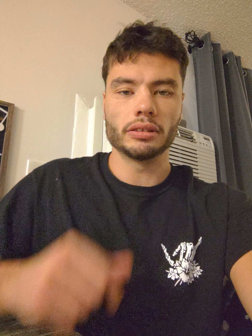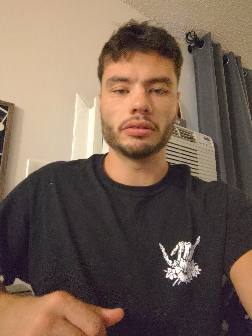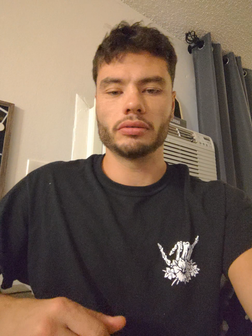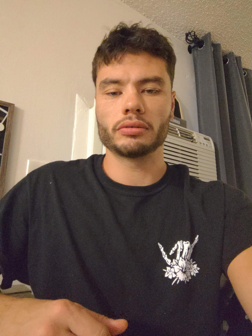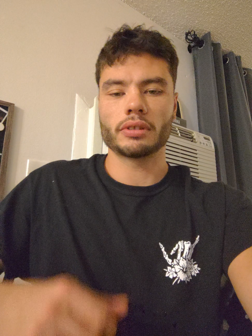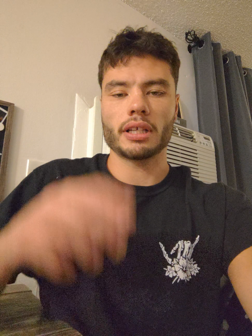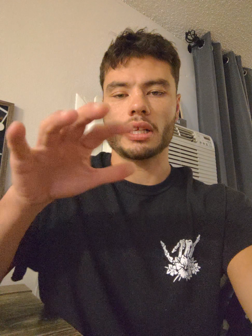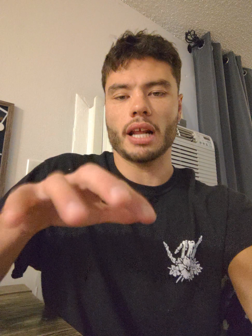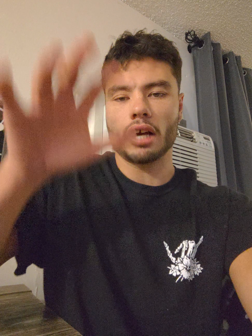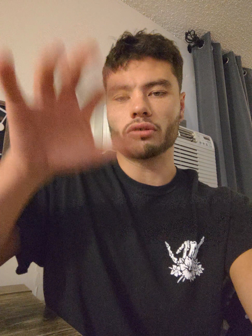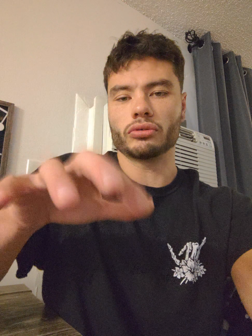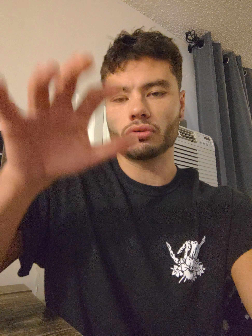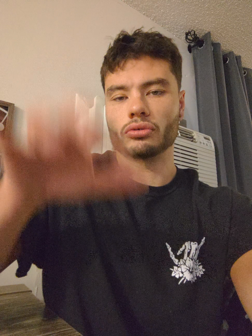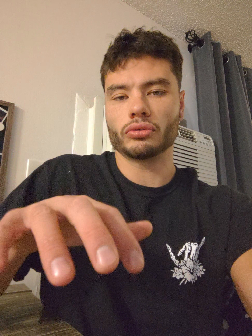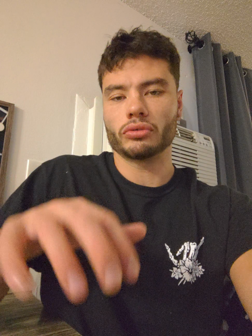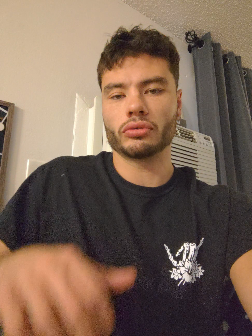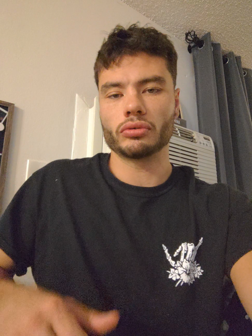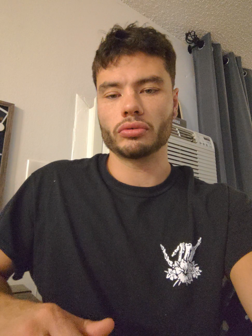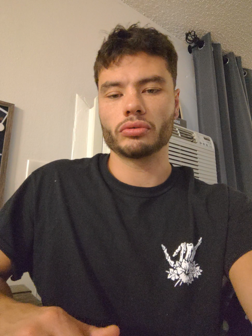alligator